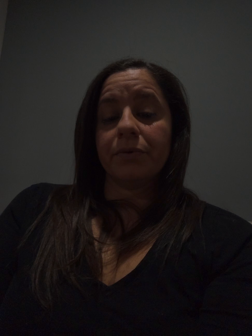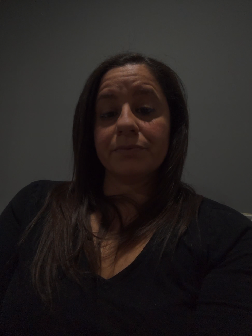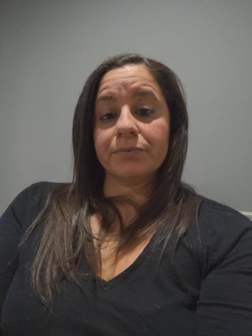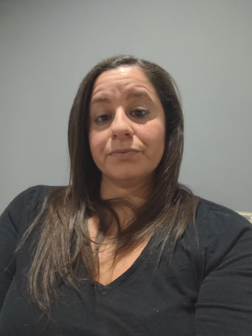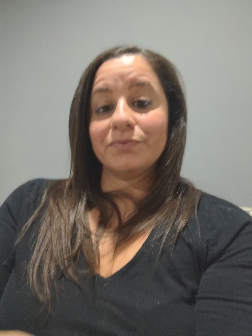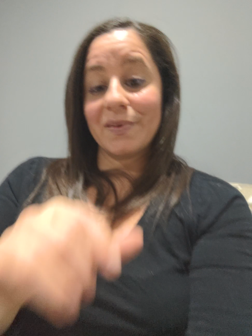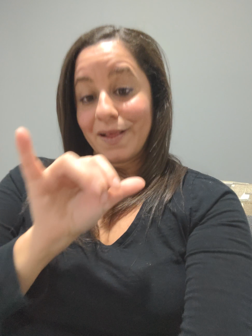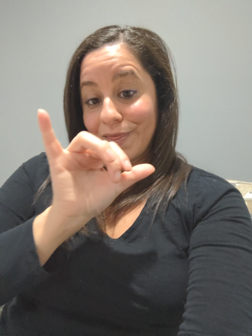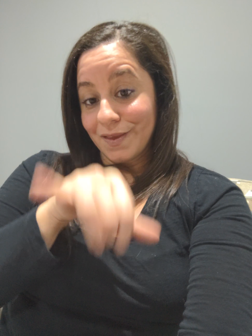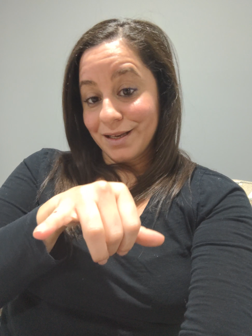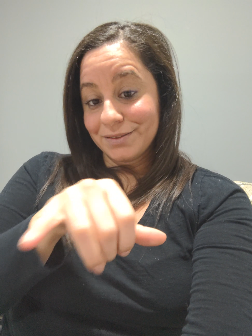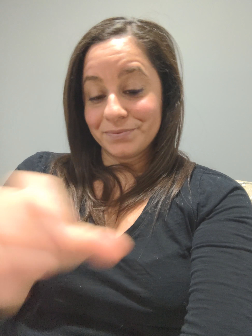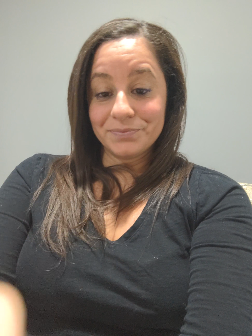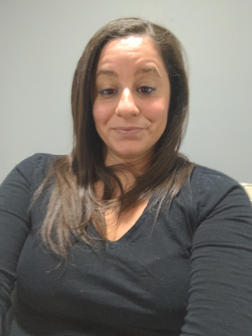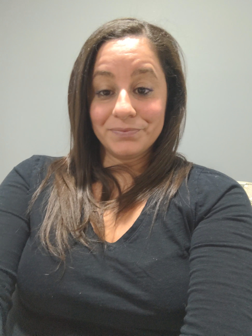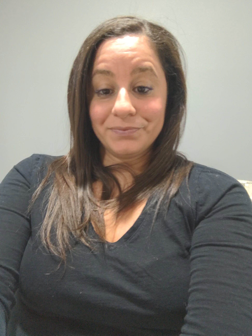that